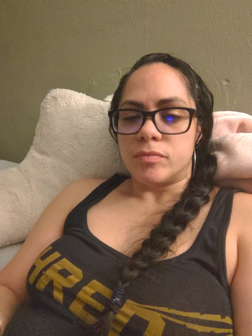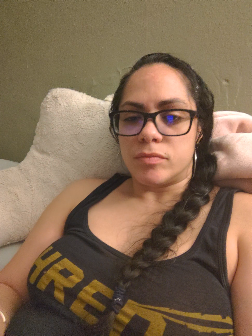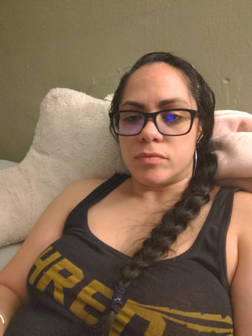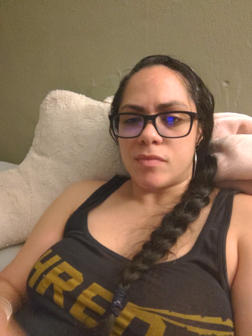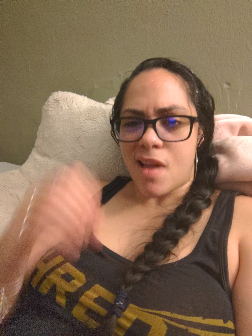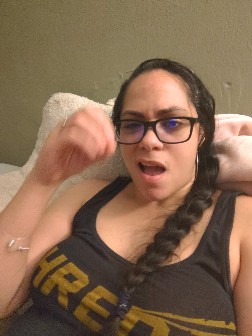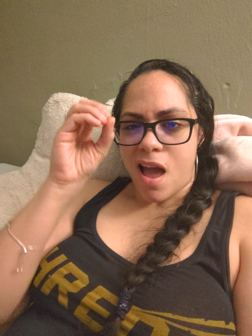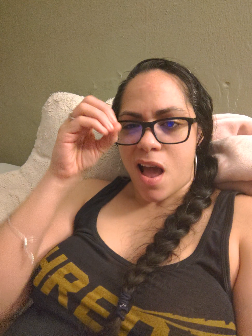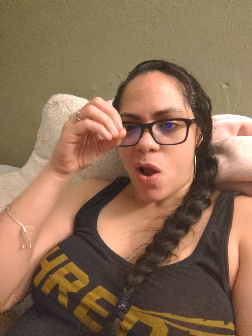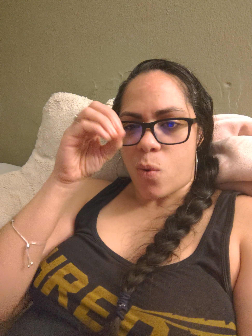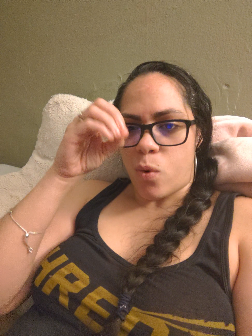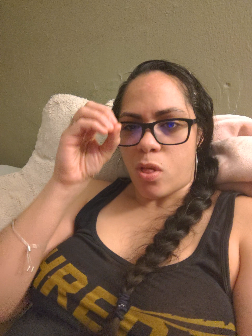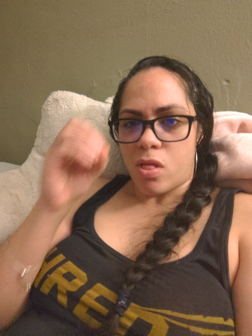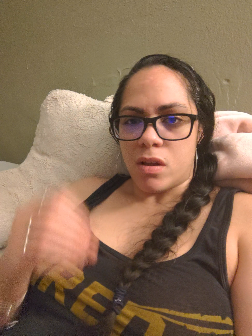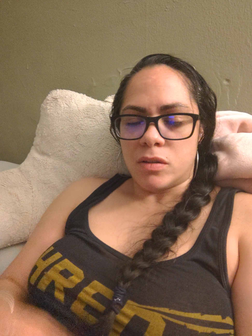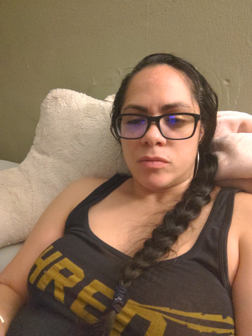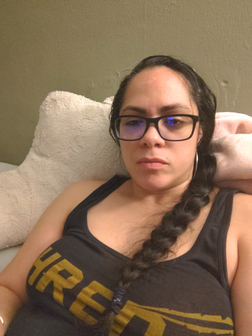owl